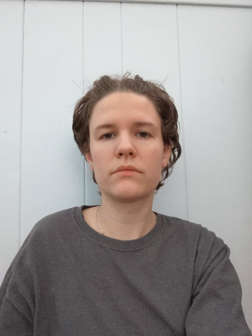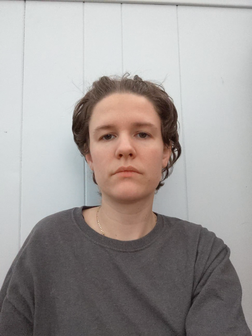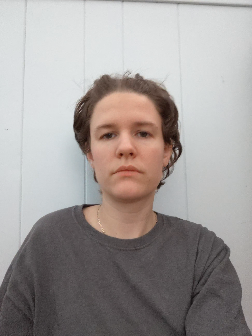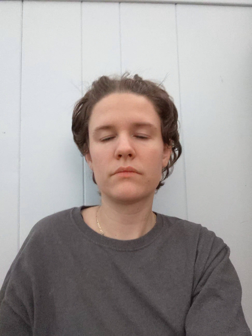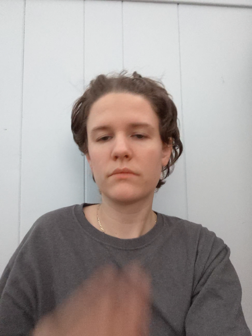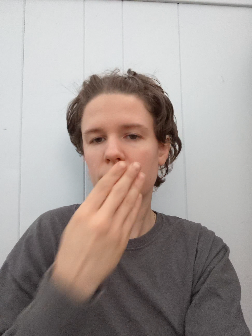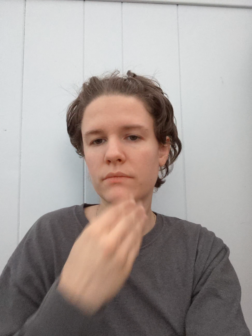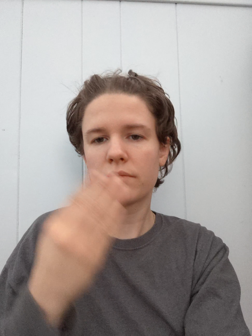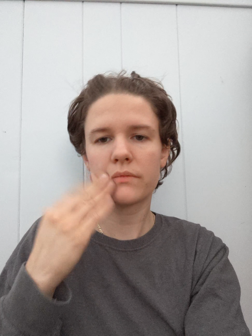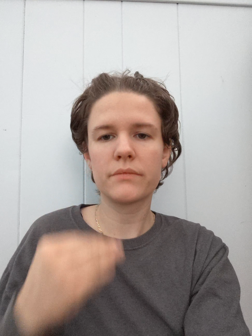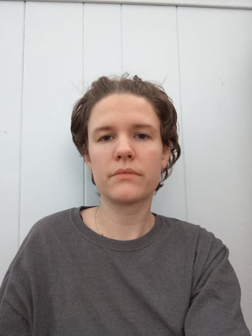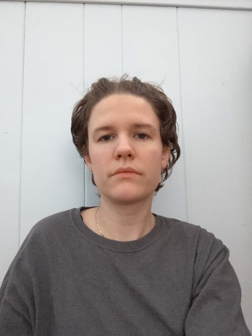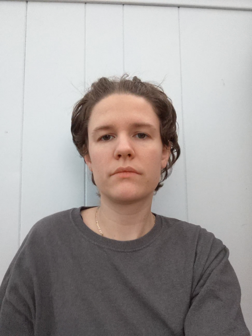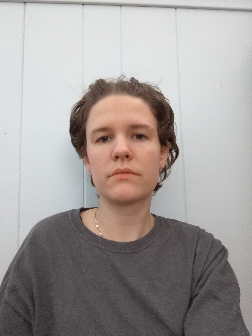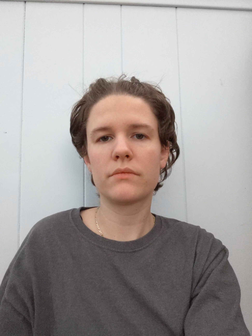napkin